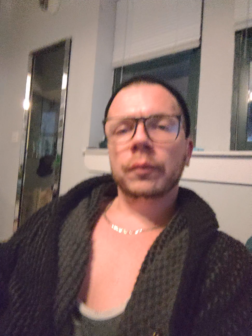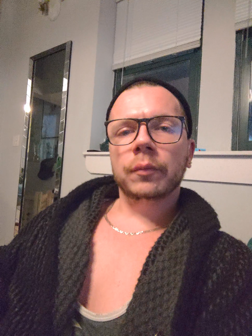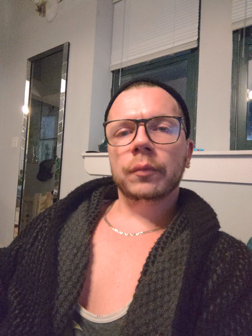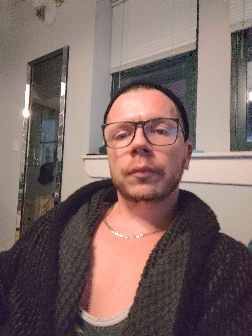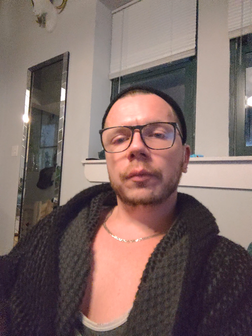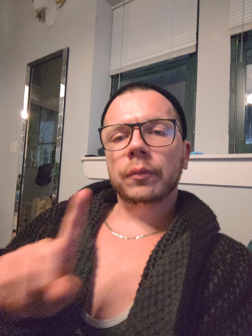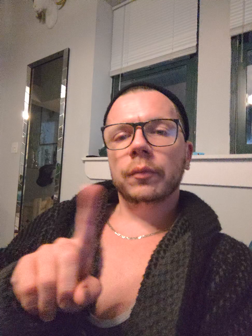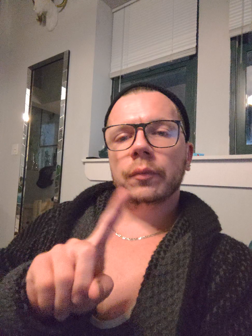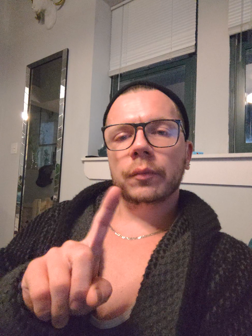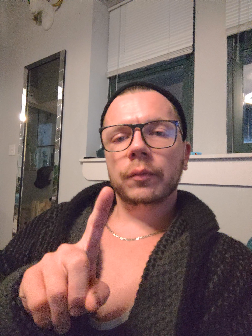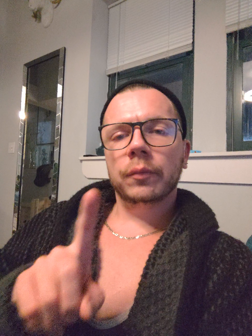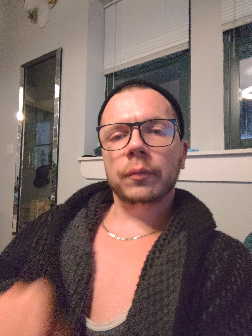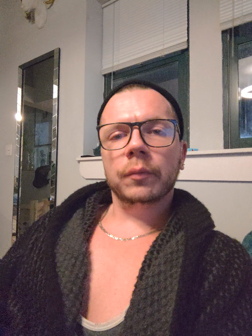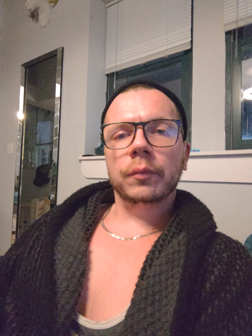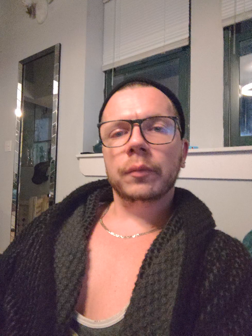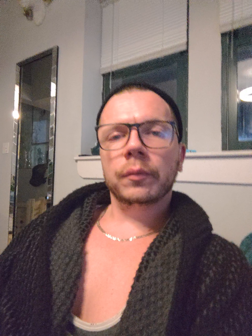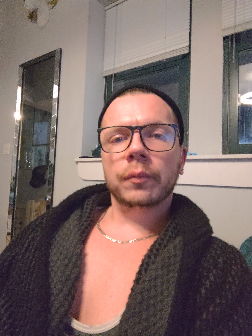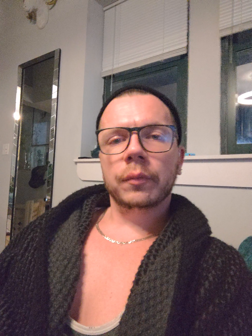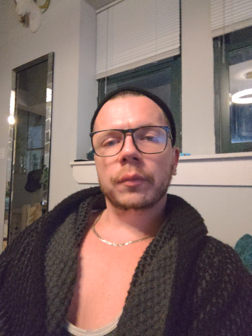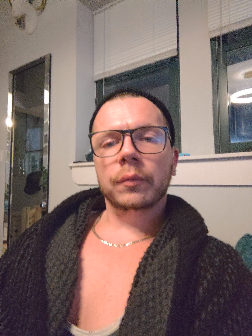where